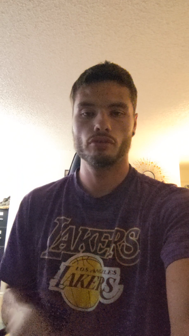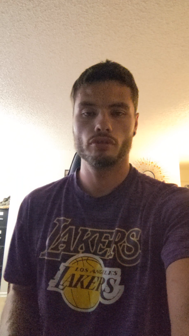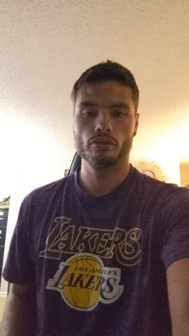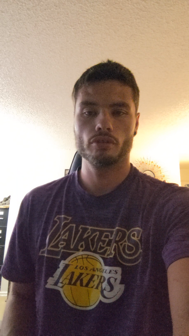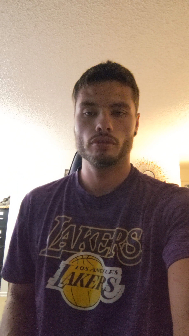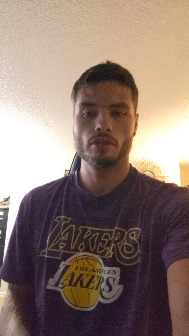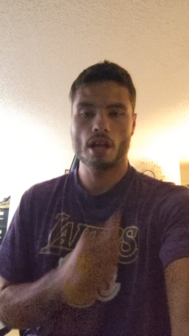hug